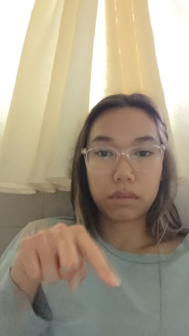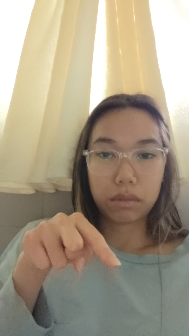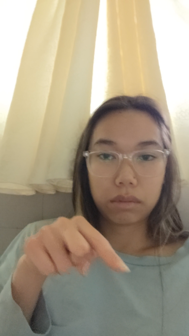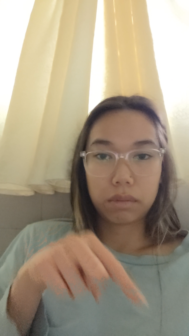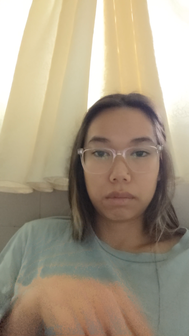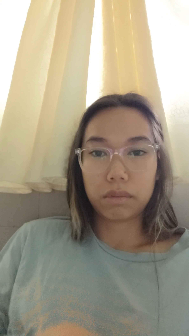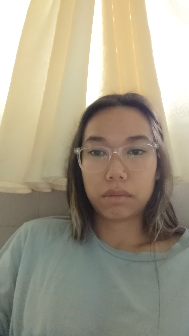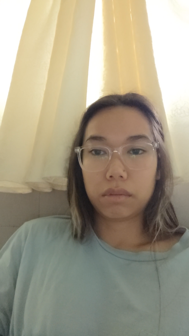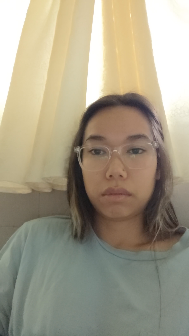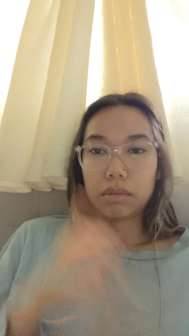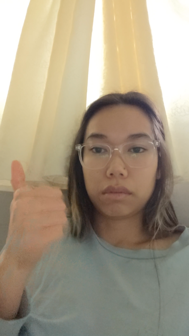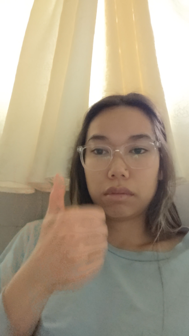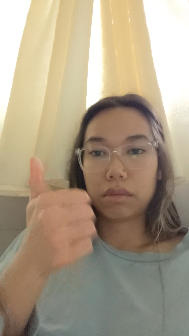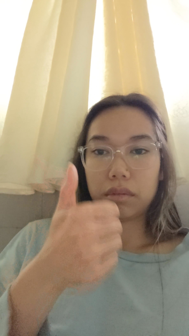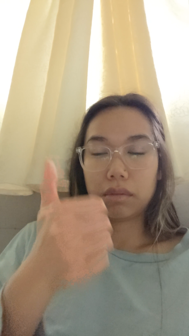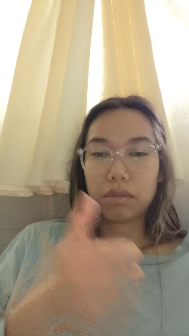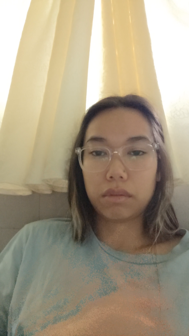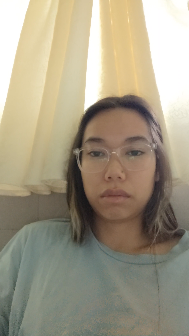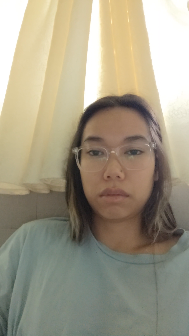chase